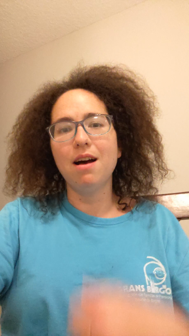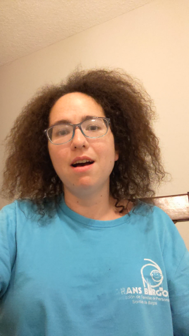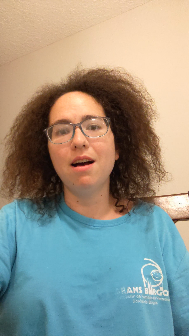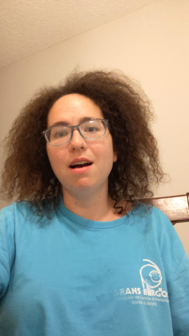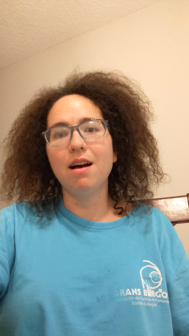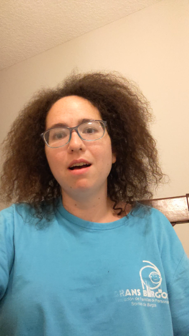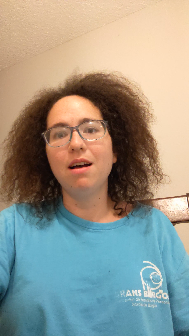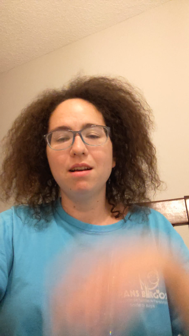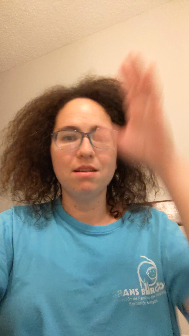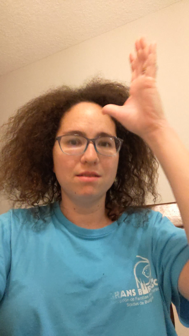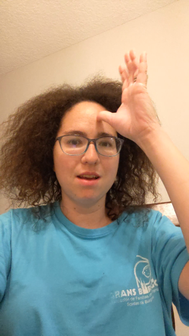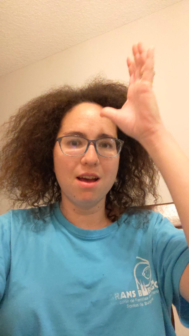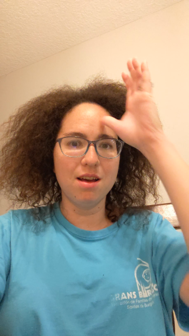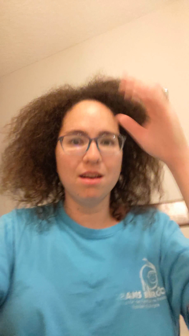daddy